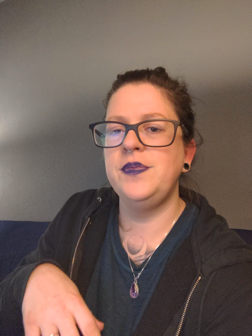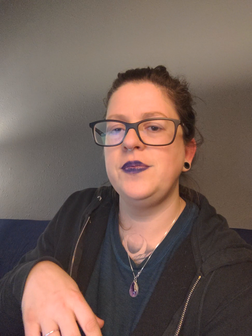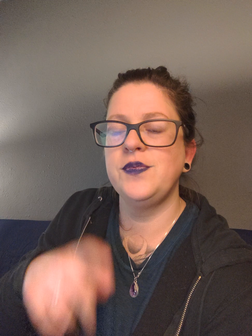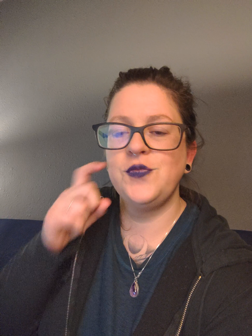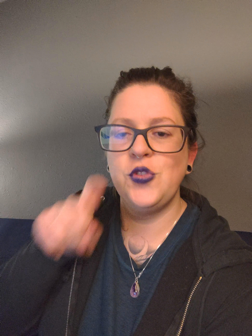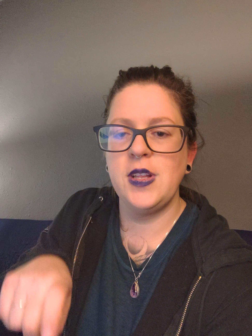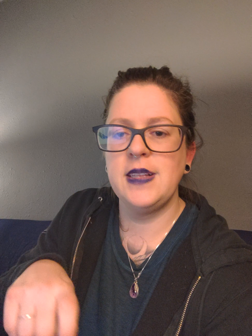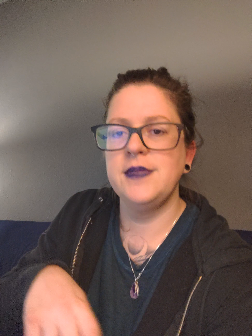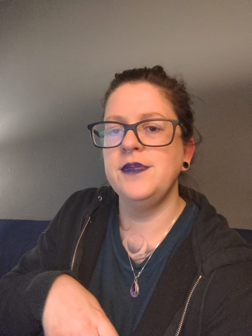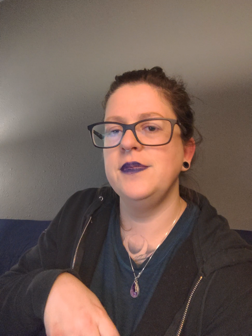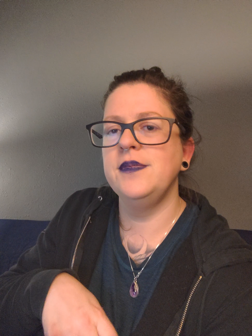cry